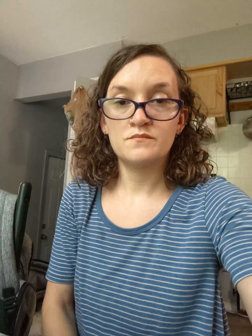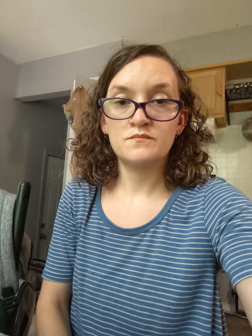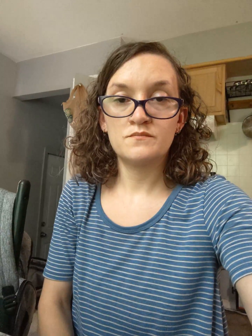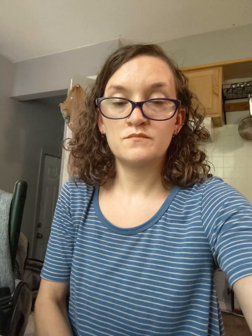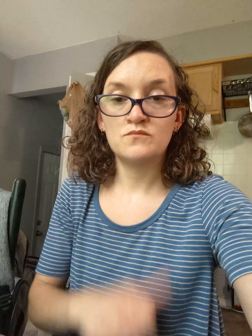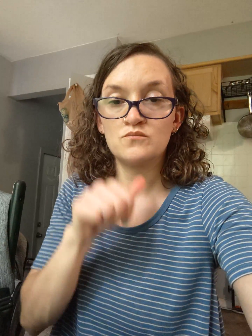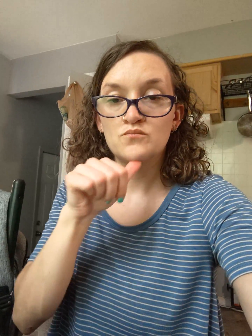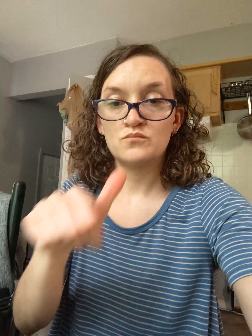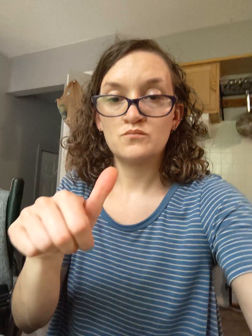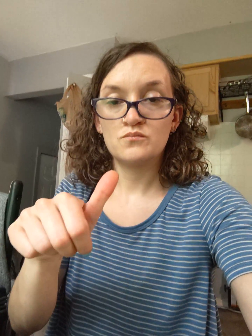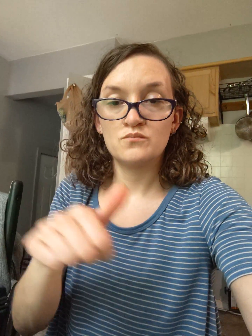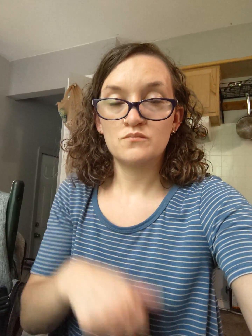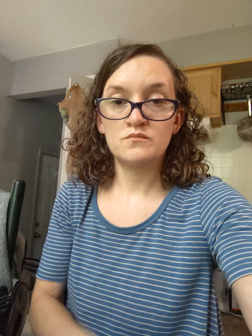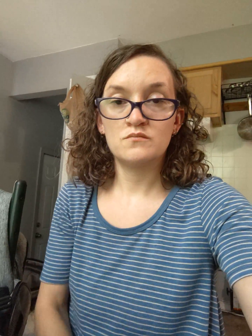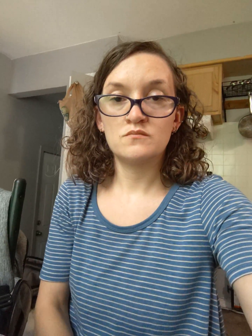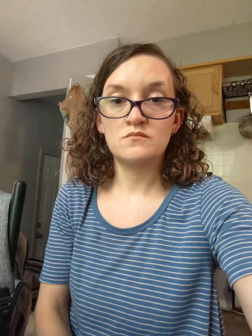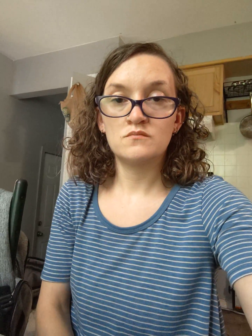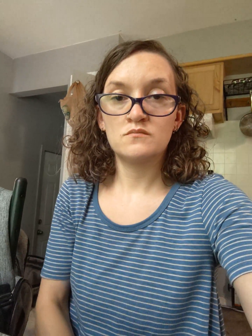don't